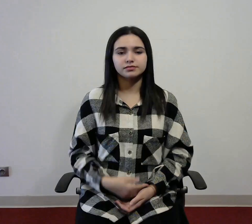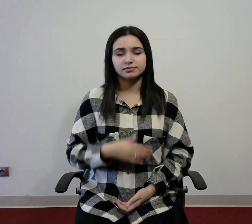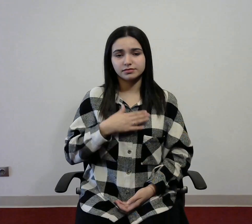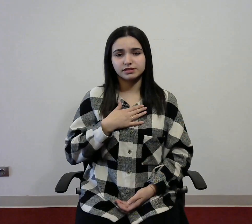mən